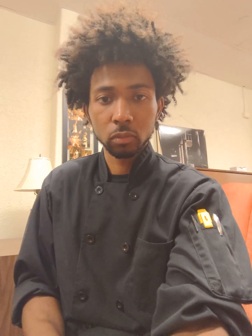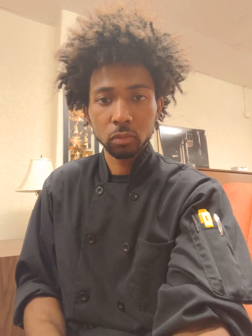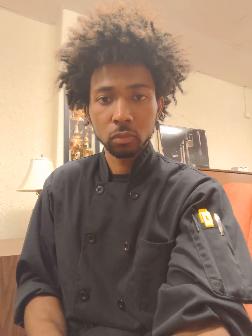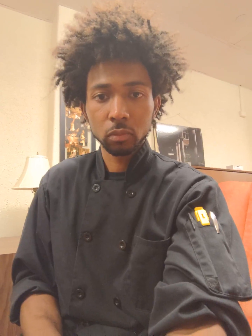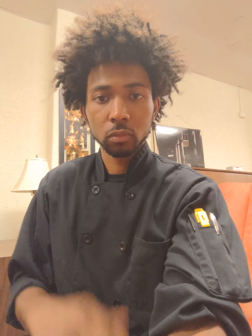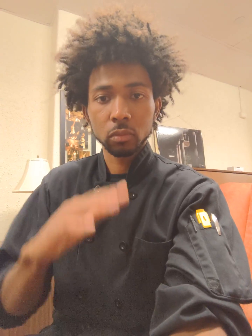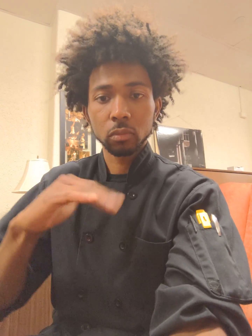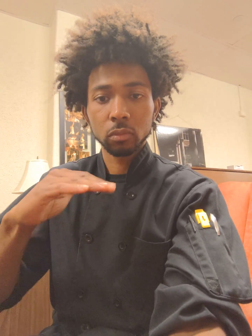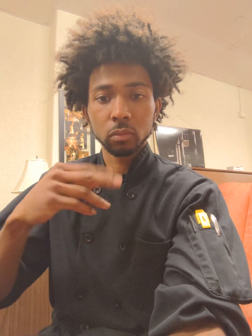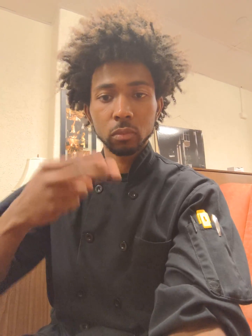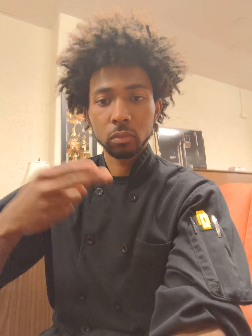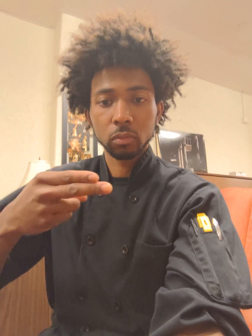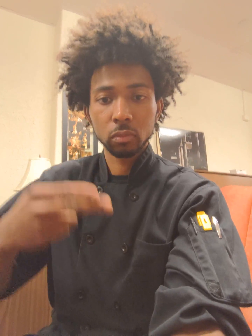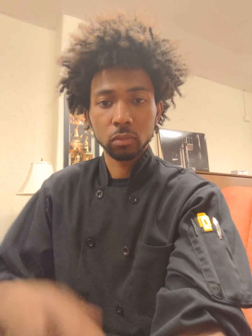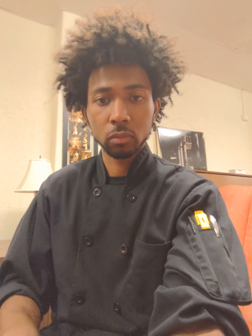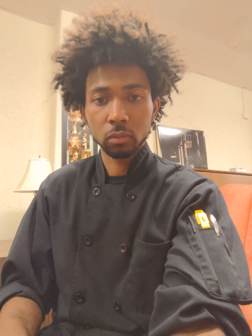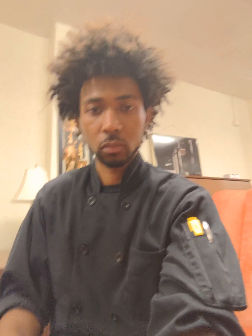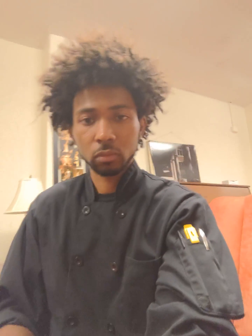pet's name